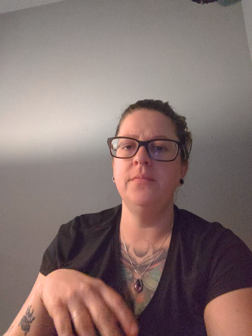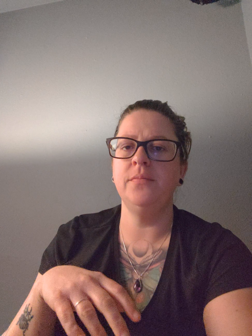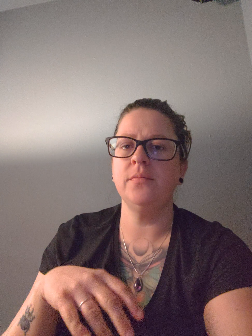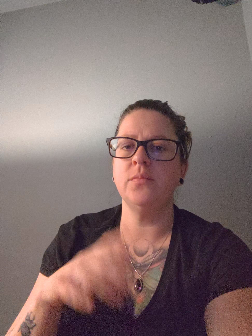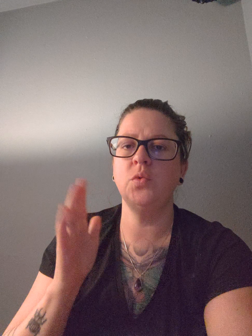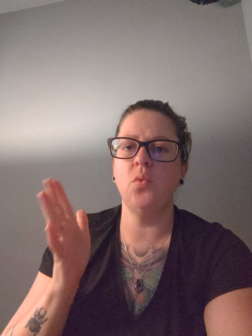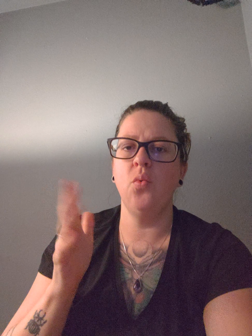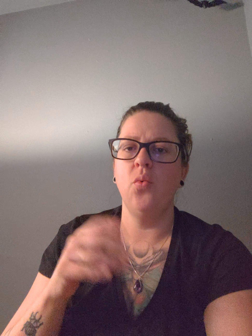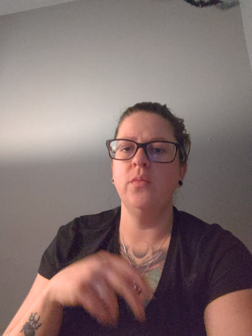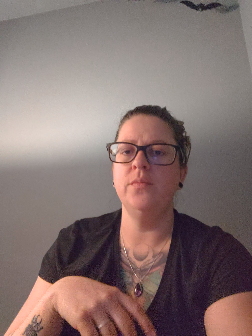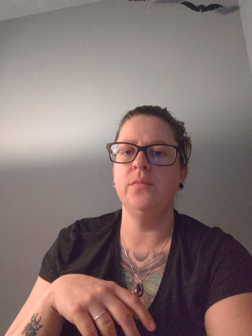talk